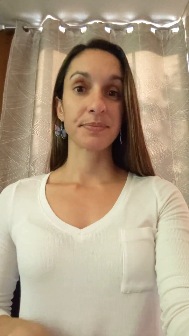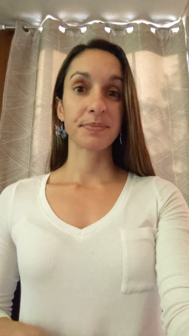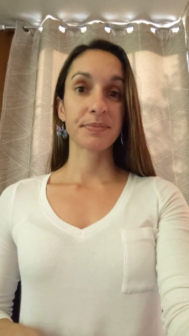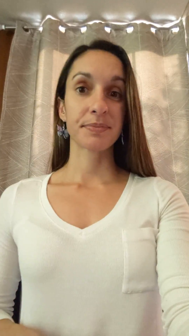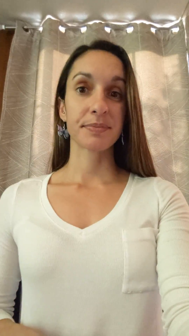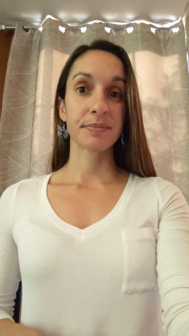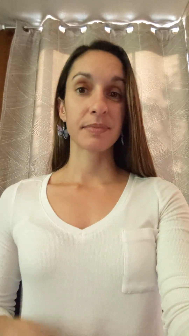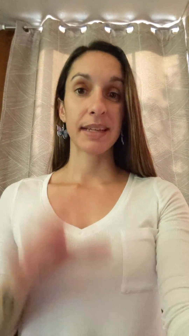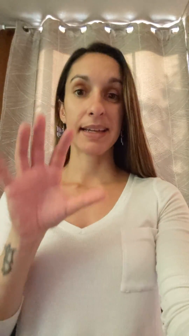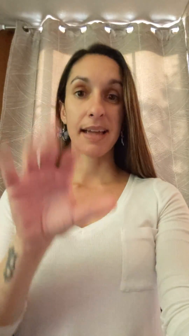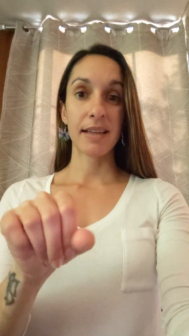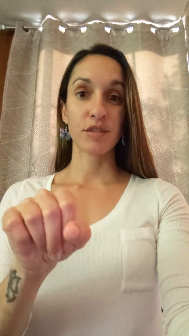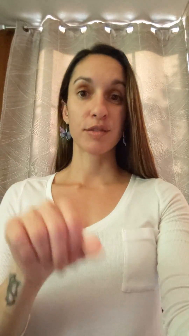catch